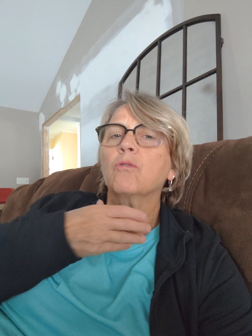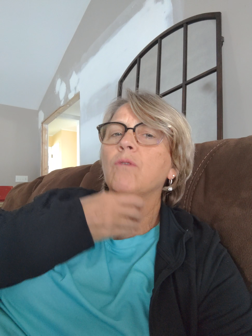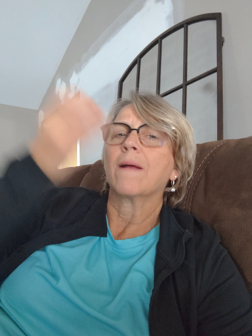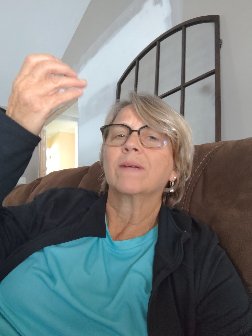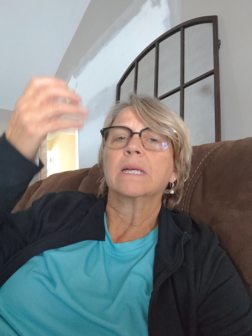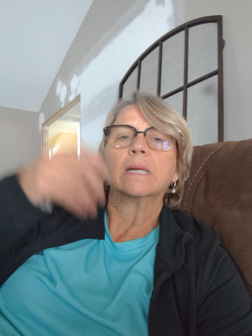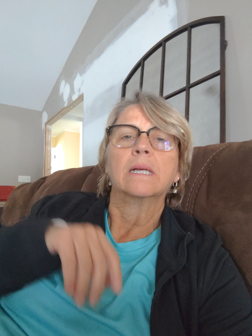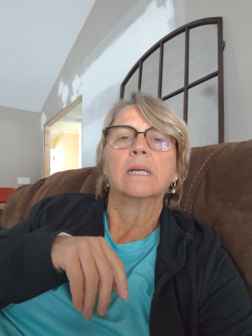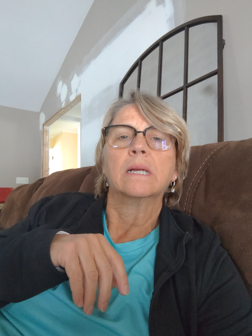giraffe